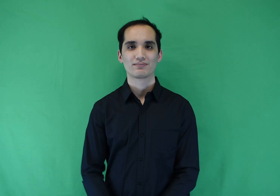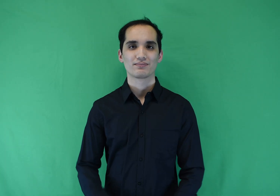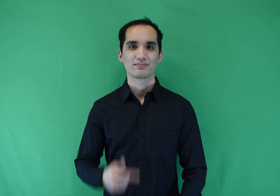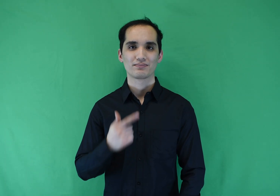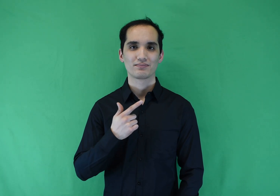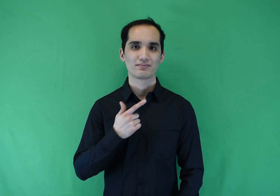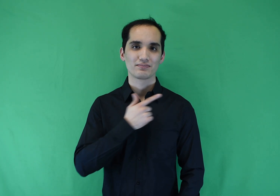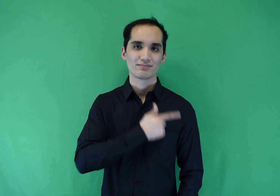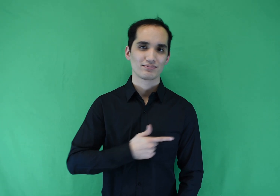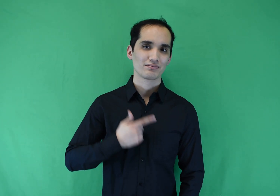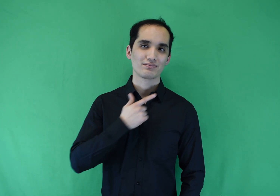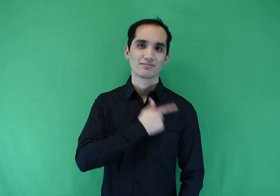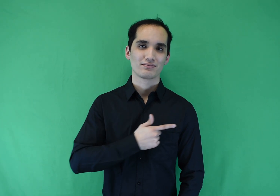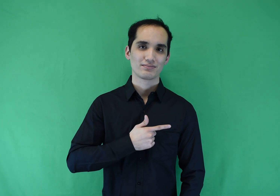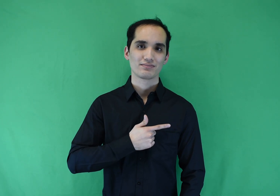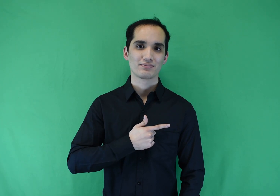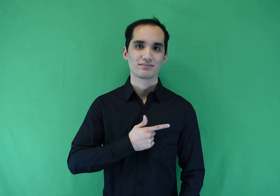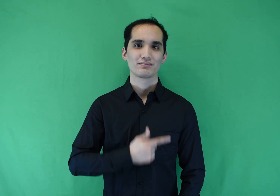gustar